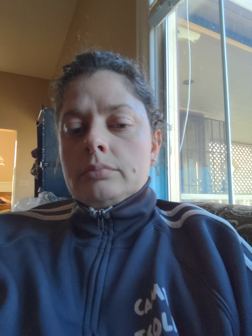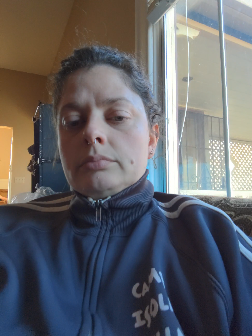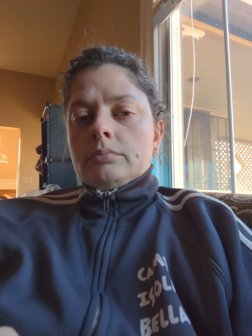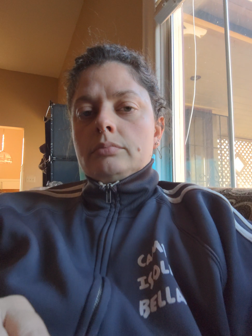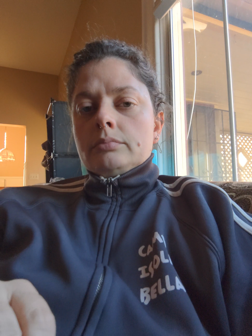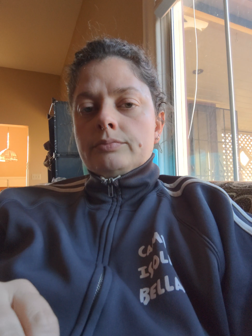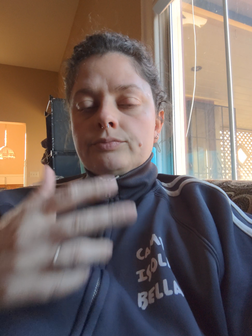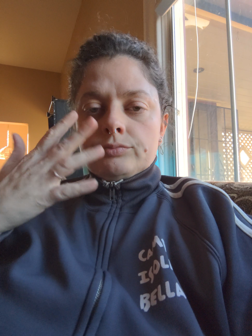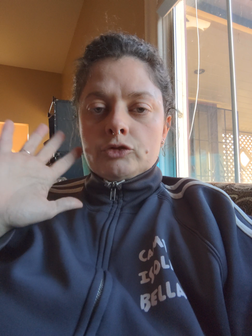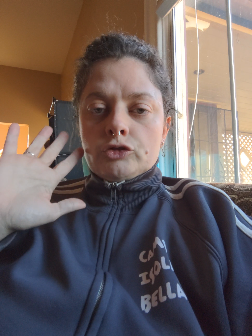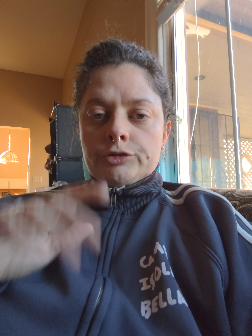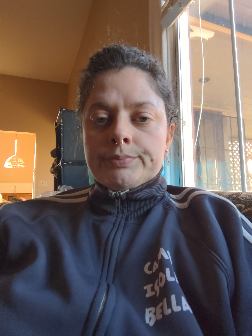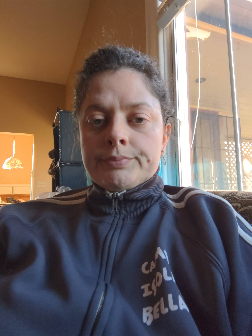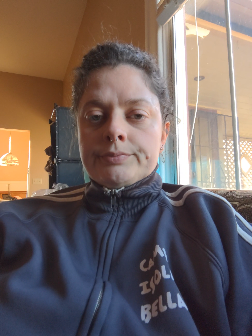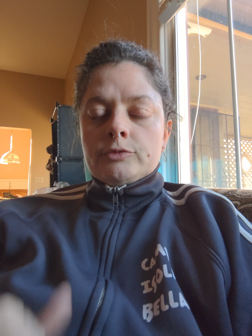finish